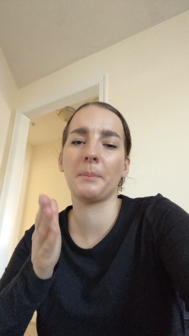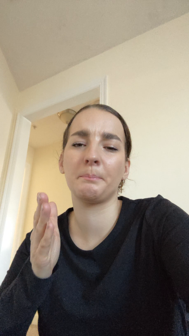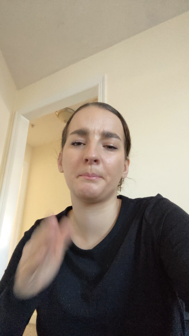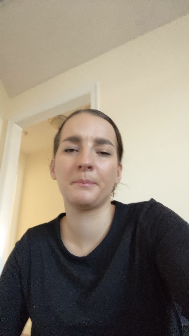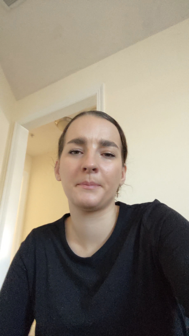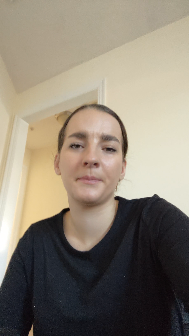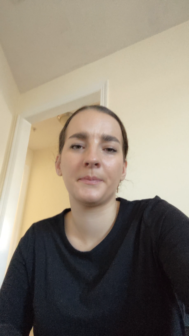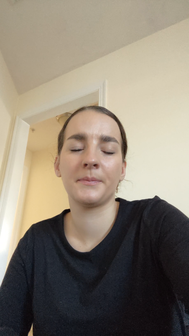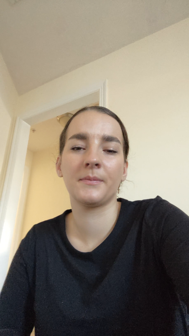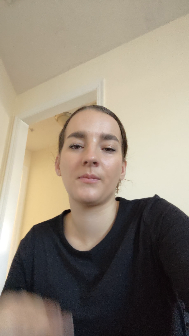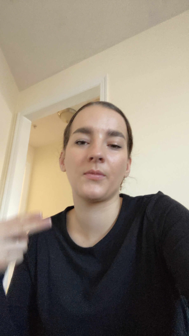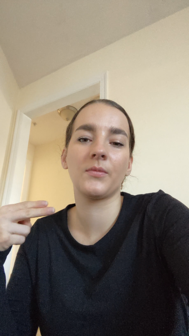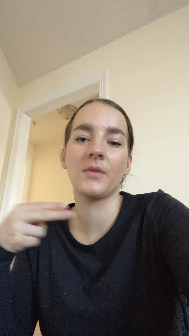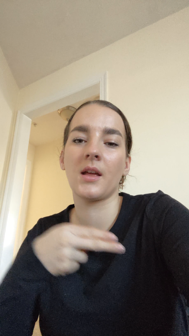belt